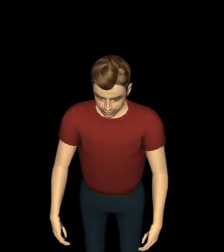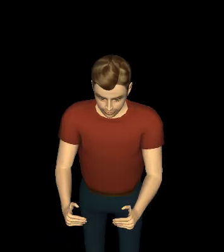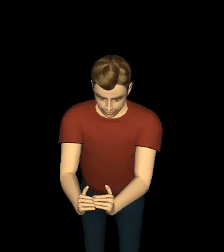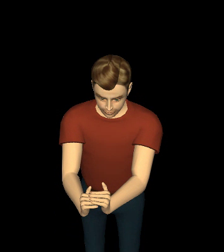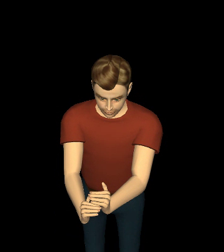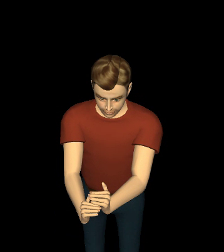تحت